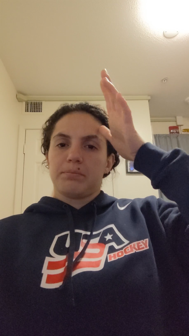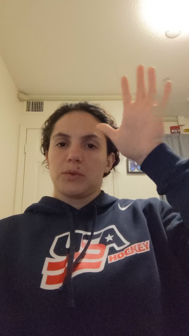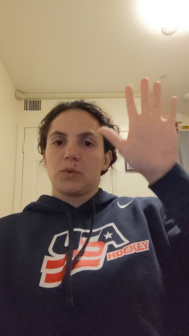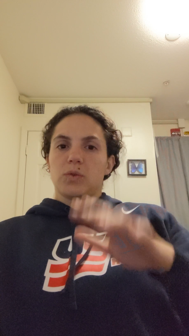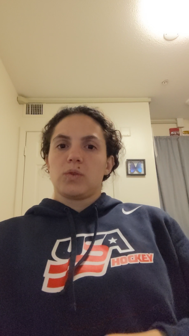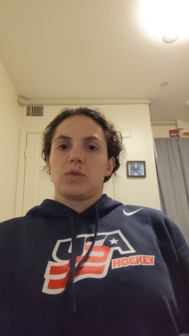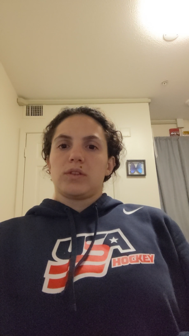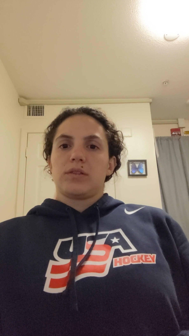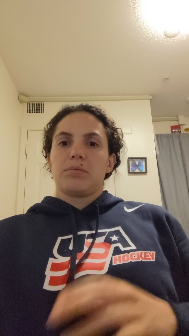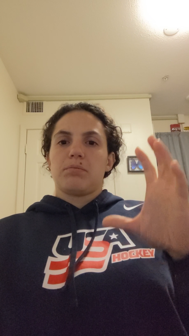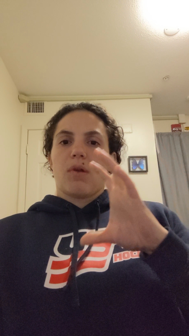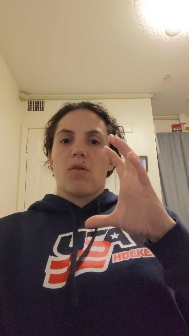ball